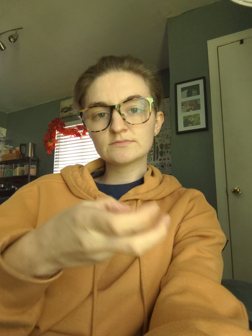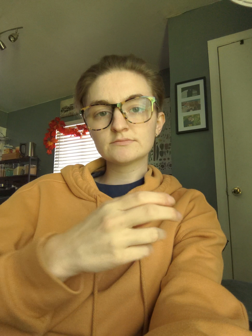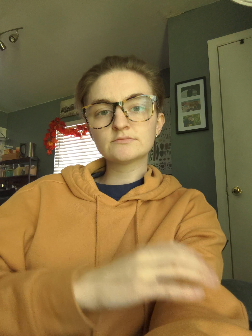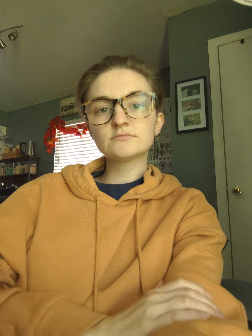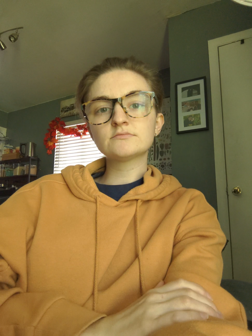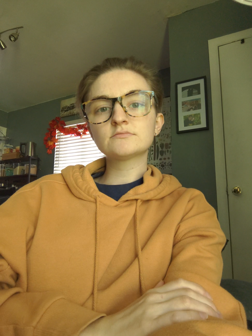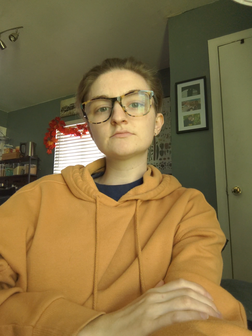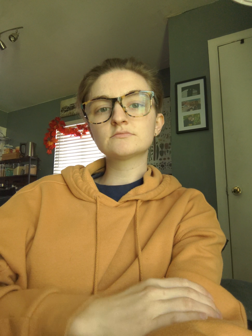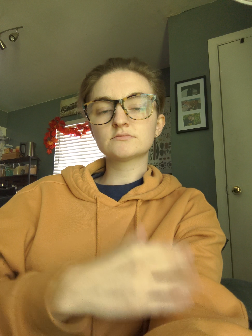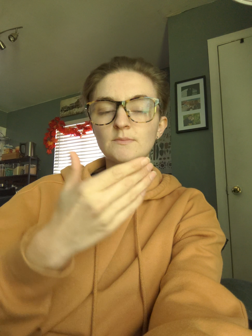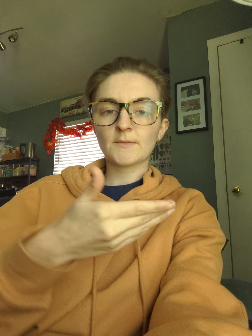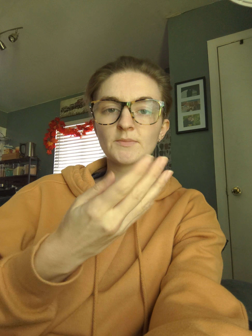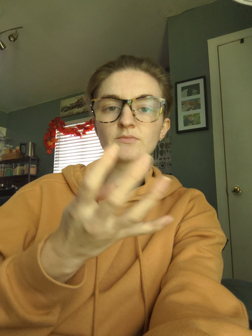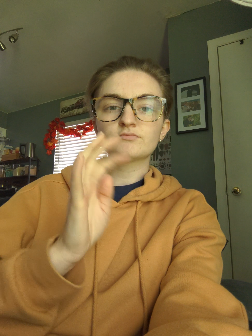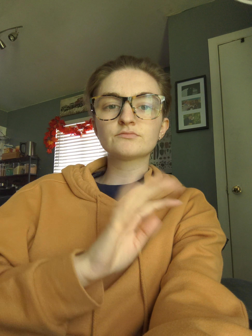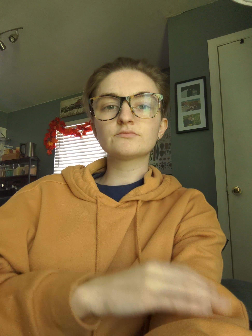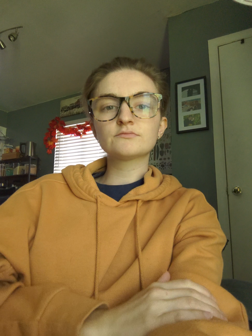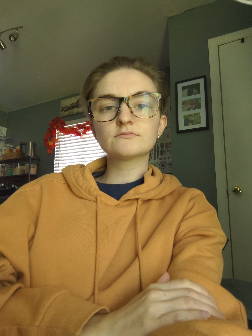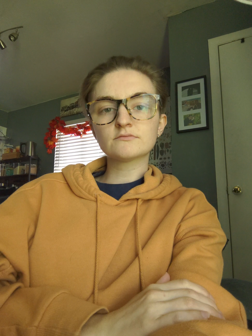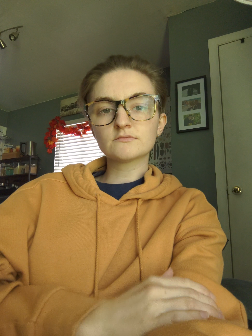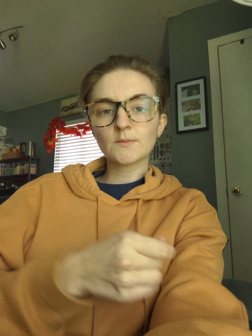crib